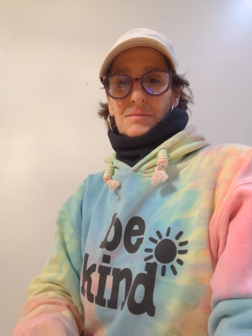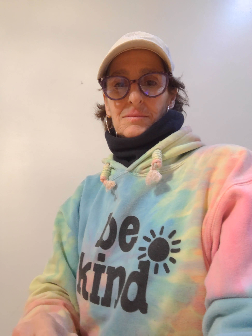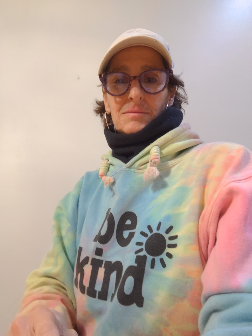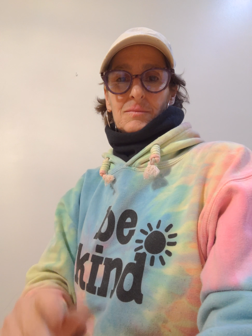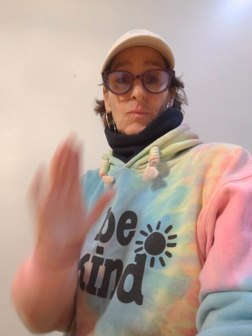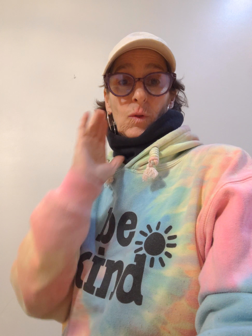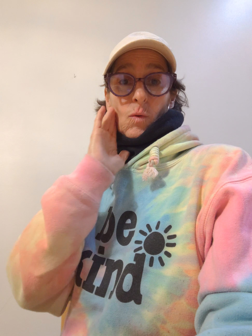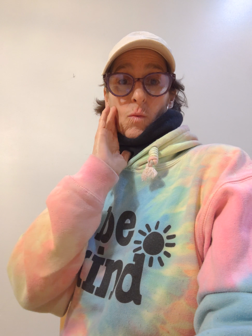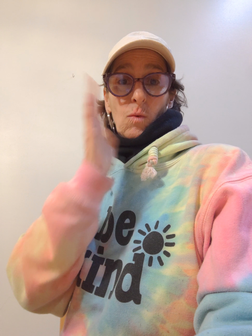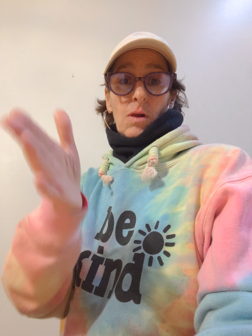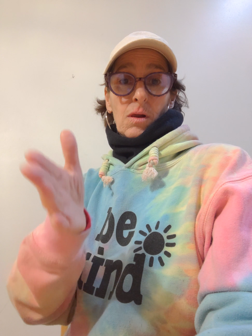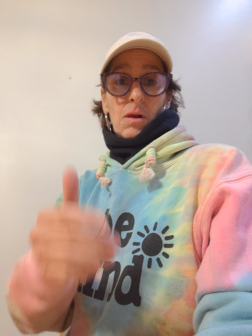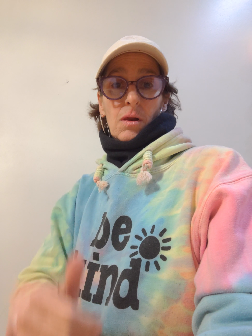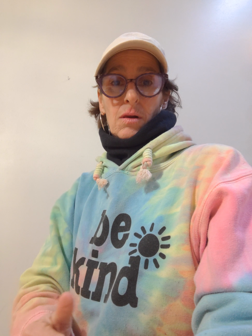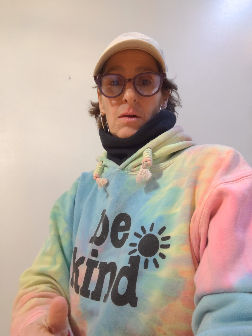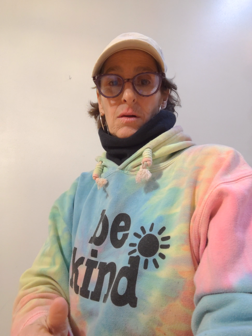will